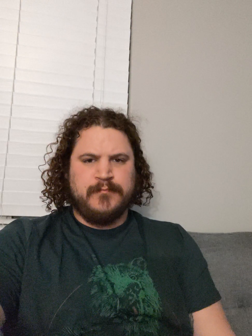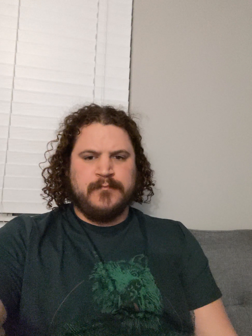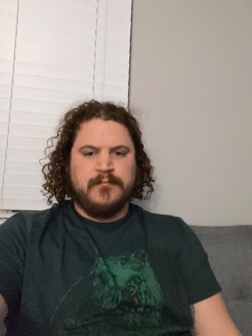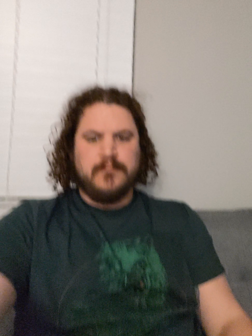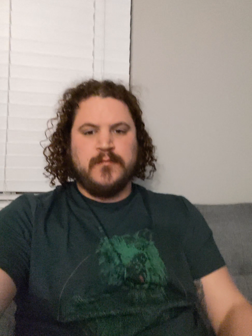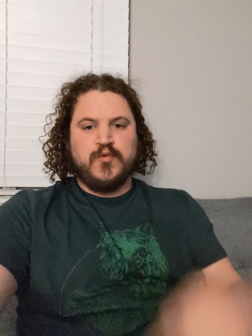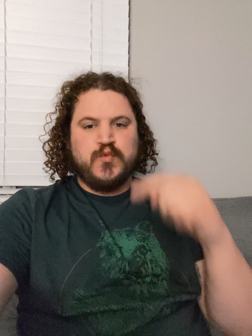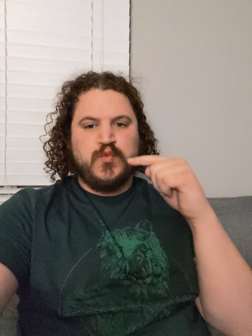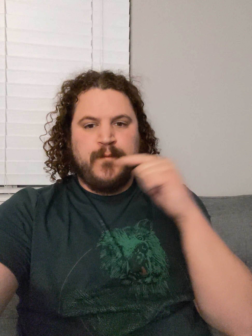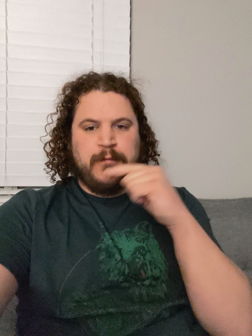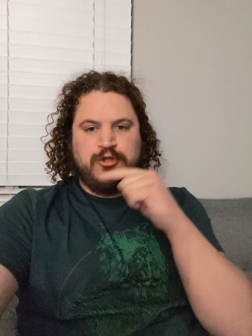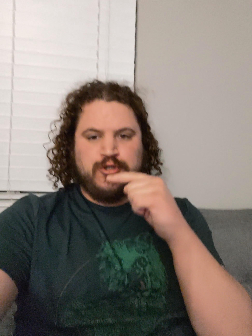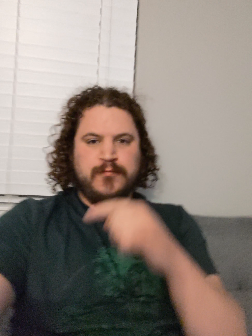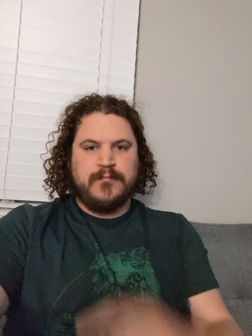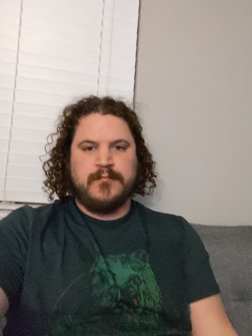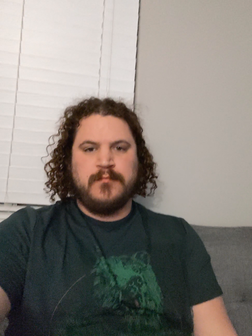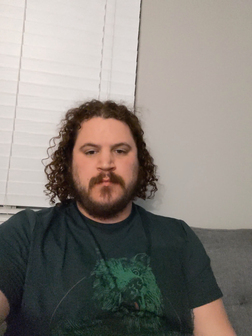toothbrush